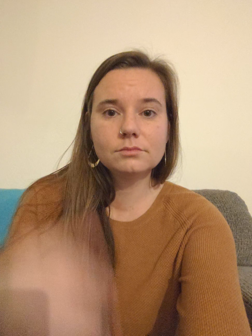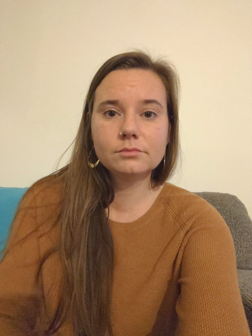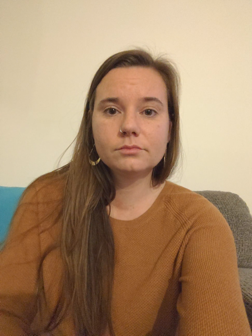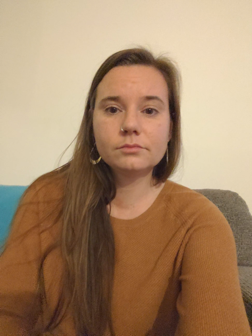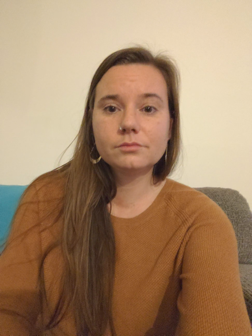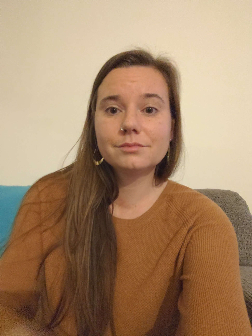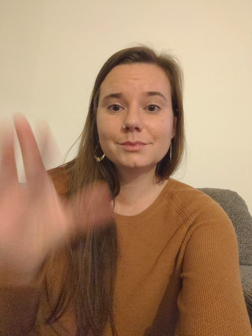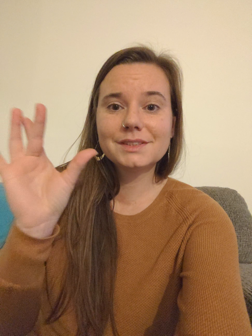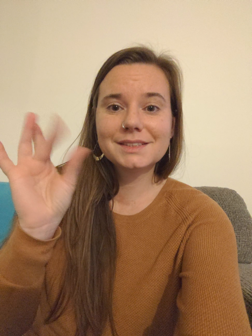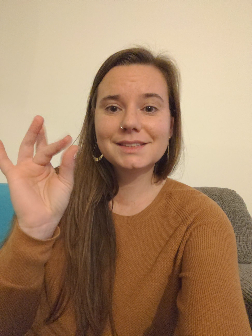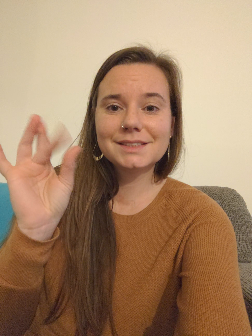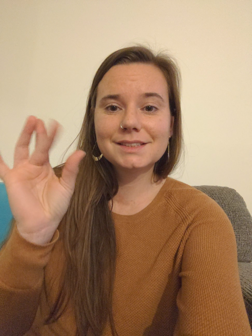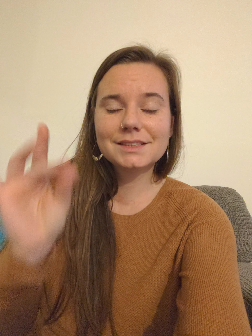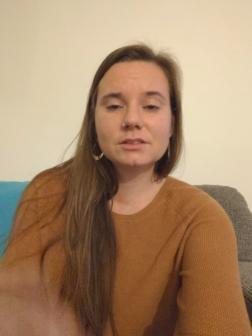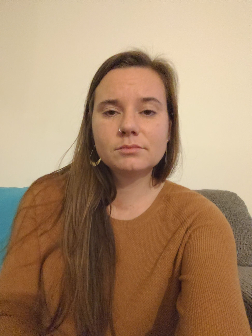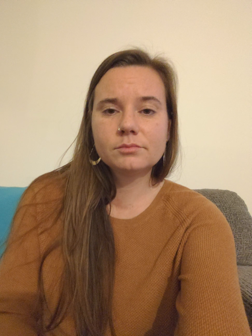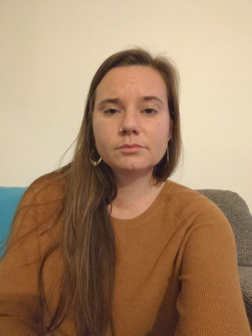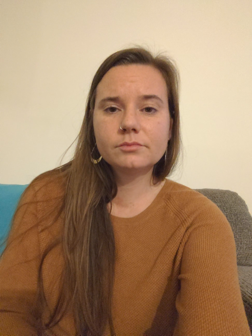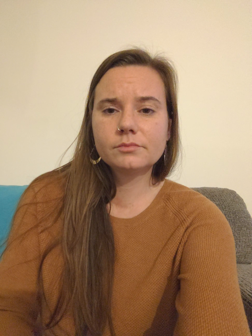sticky